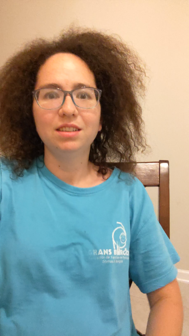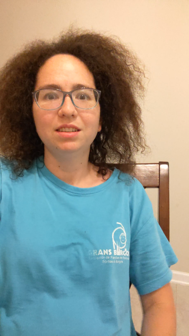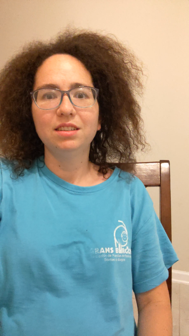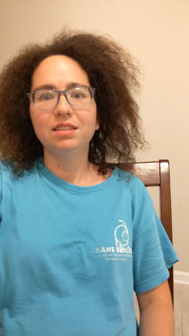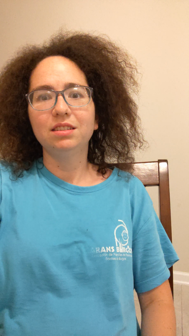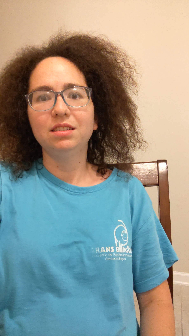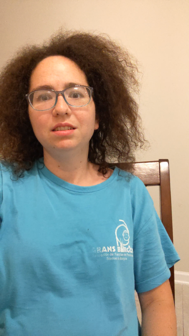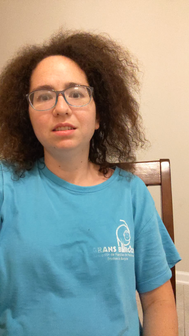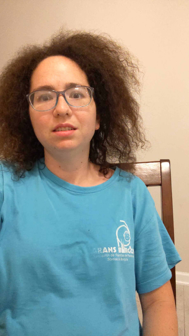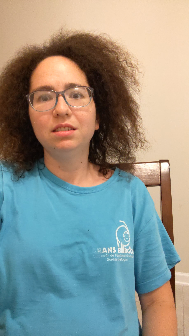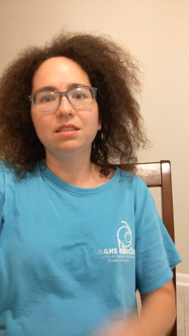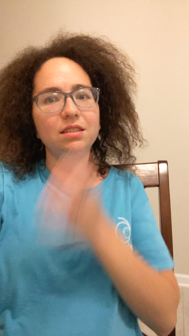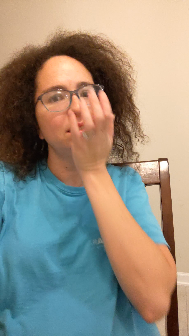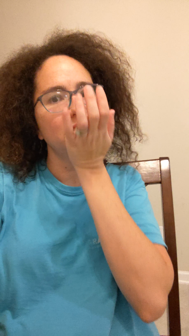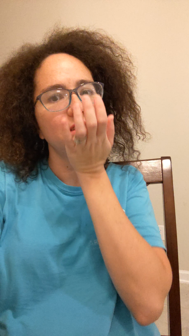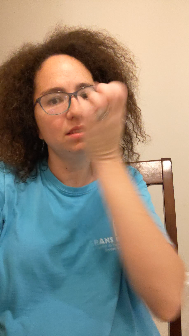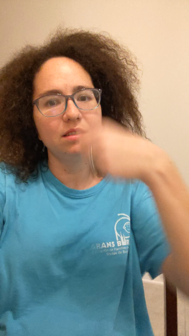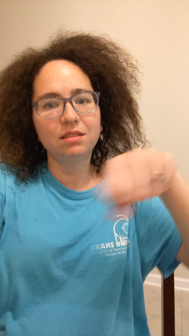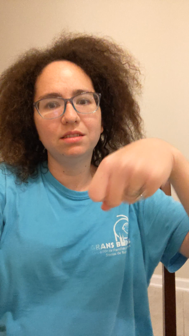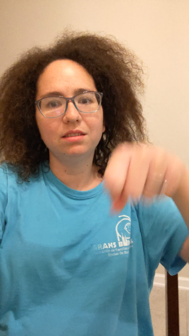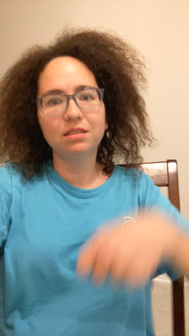lawn mower